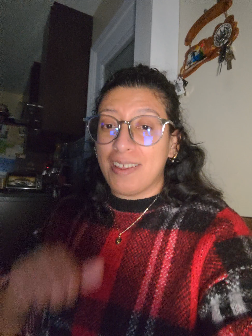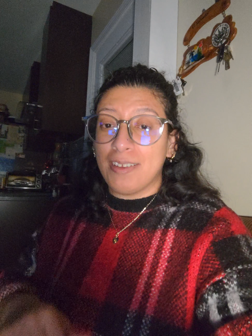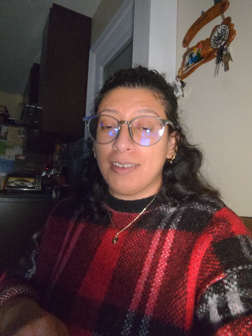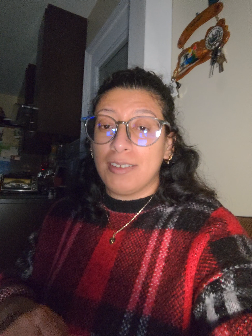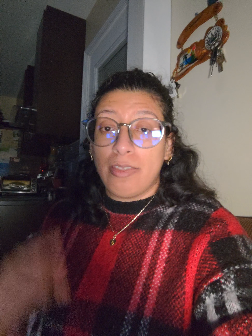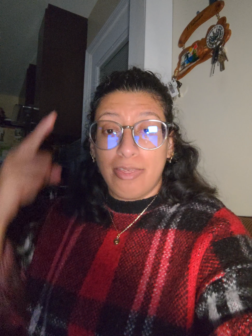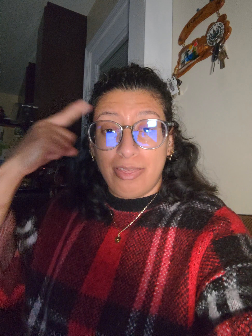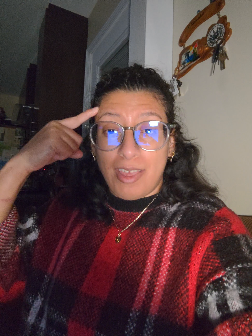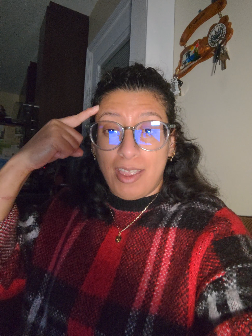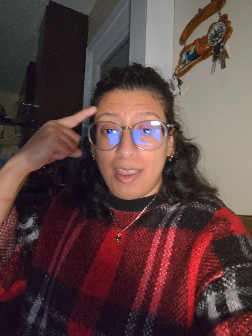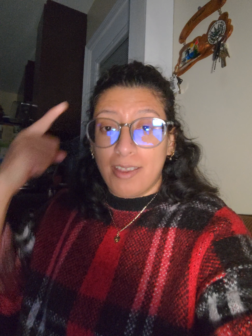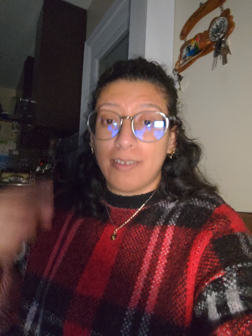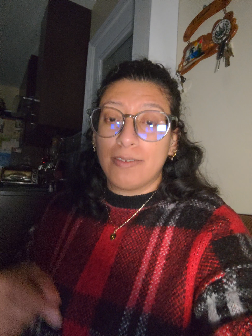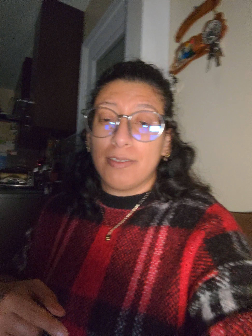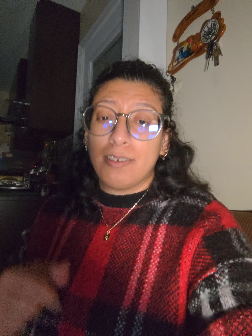think